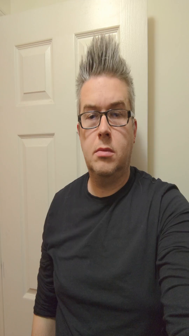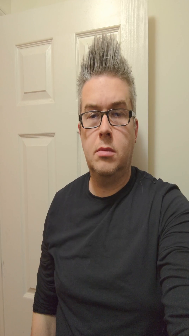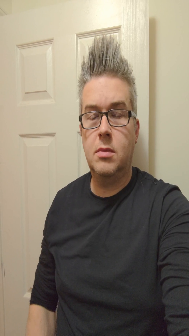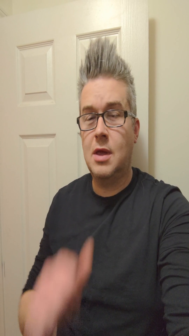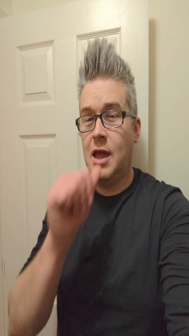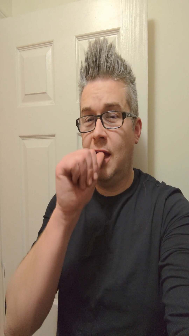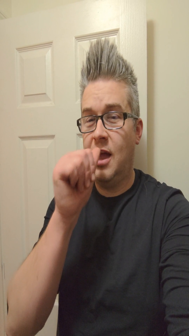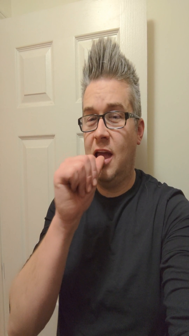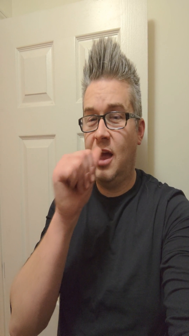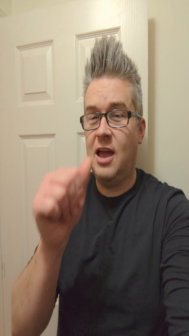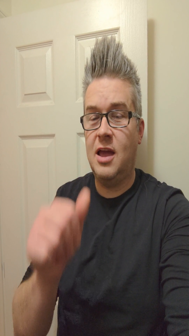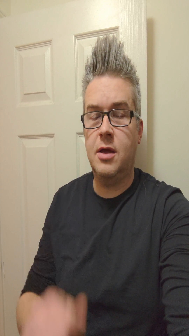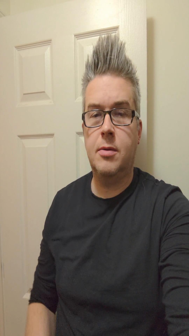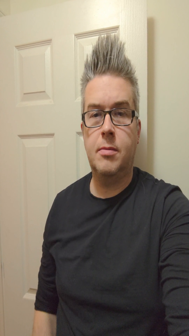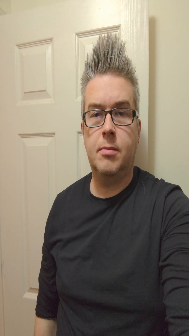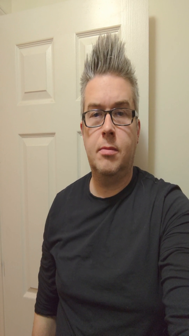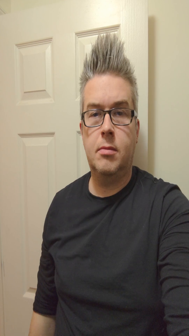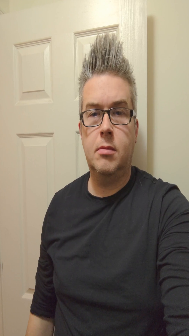nuts